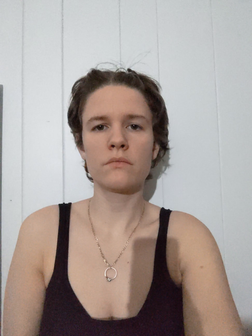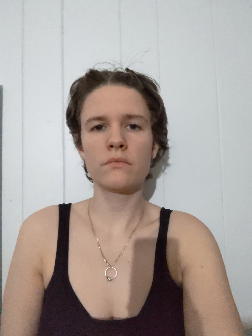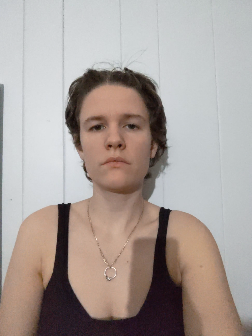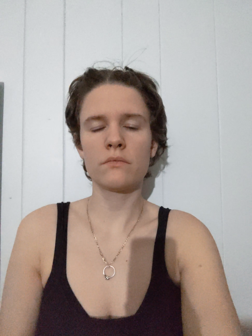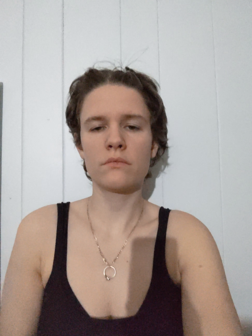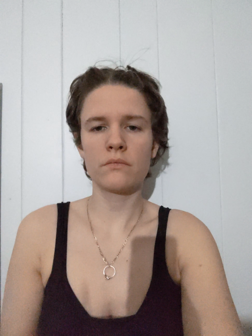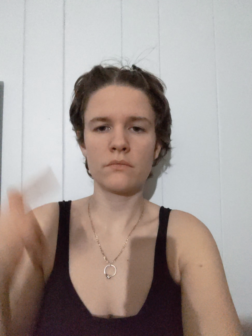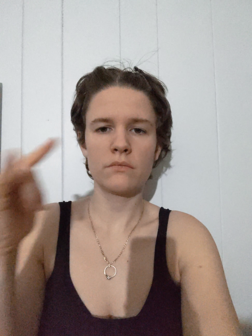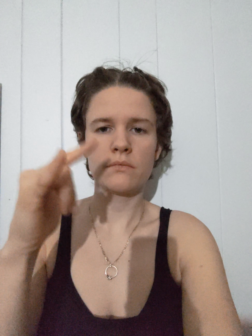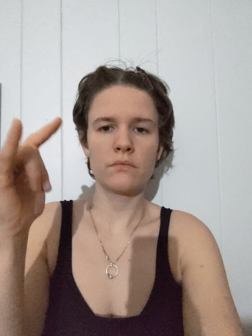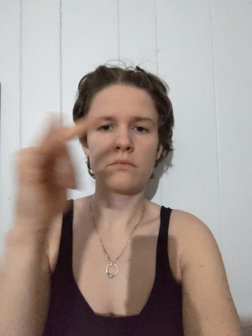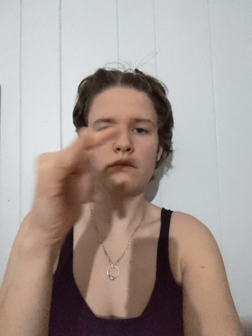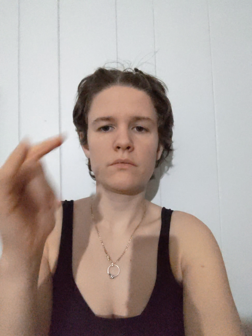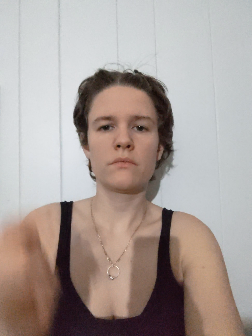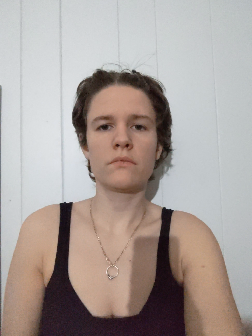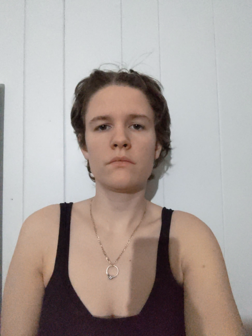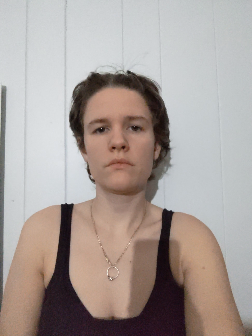airplane